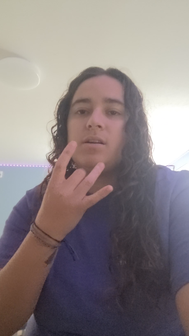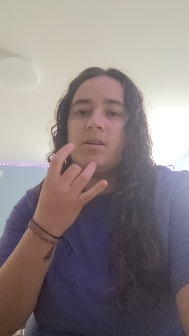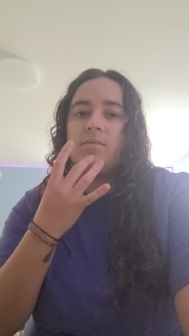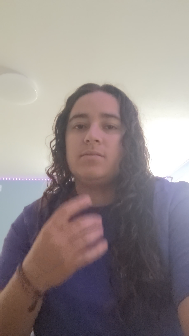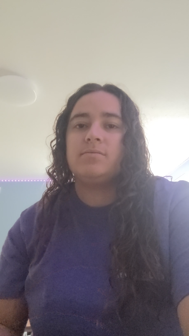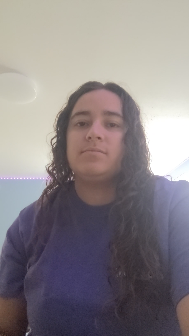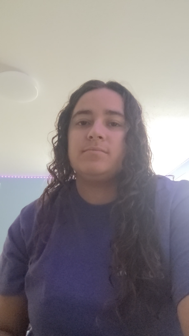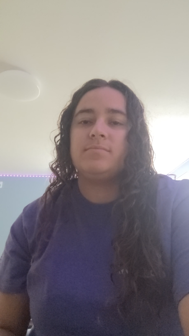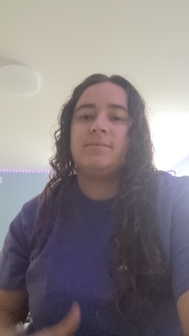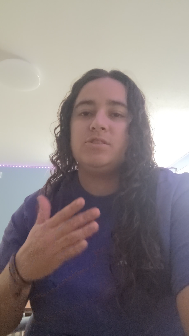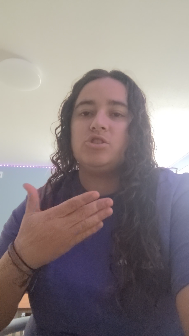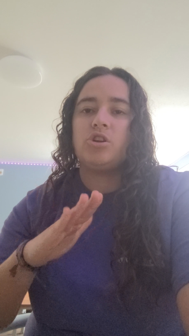share